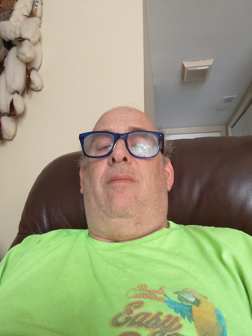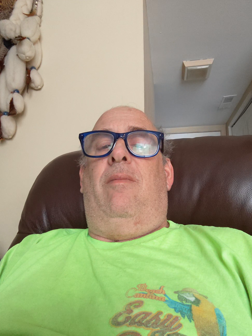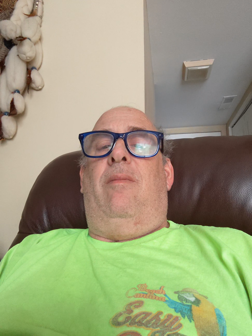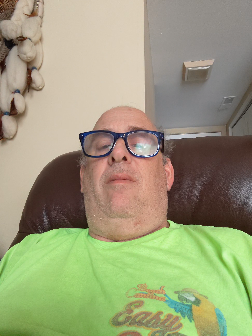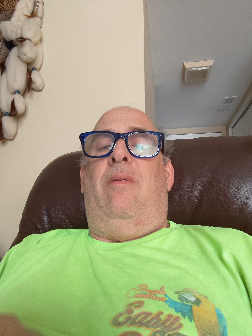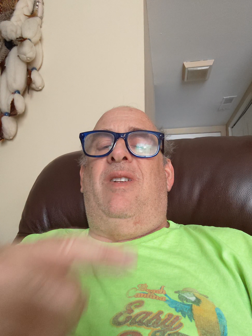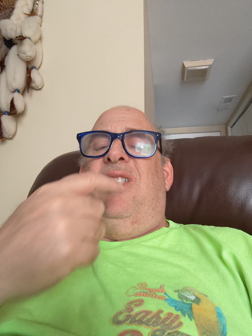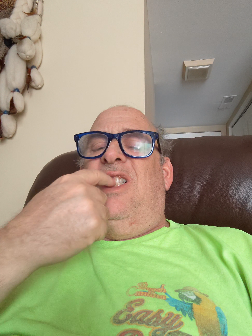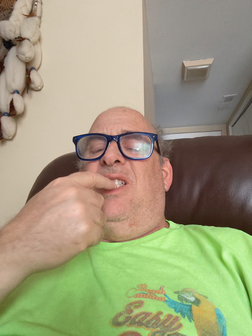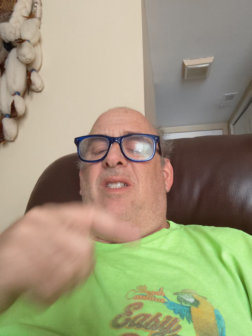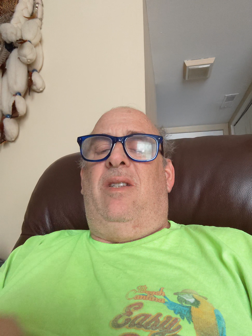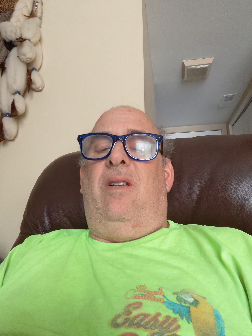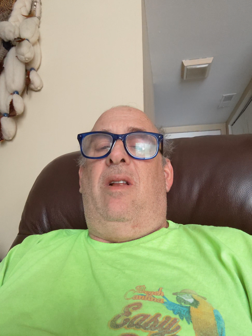window